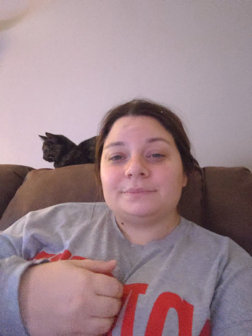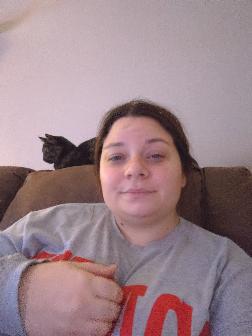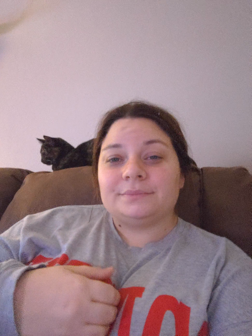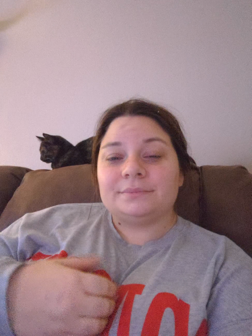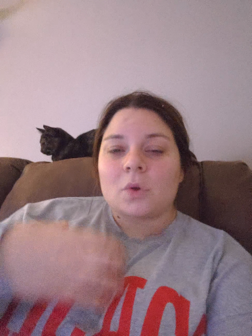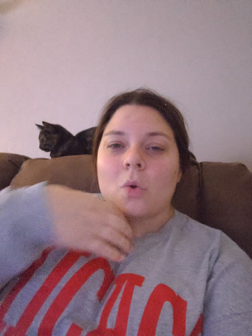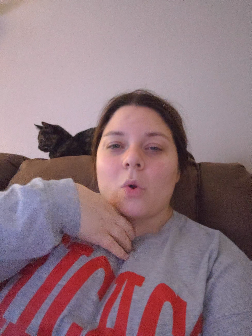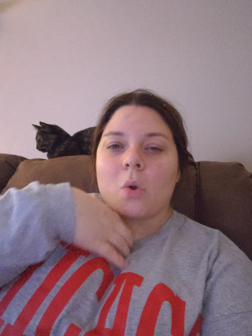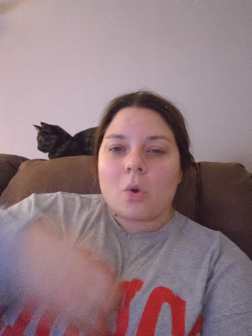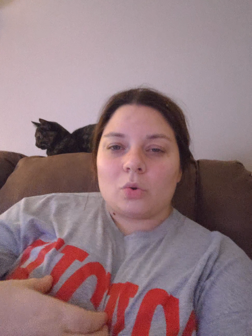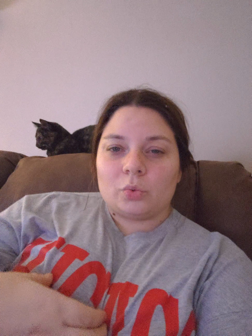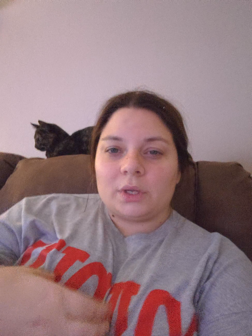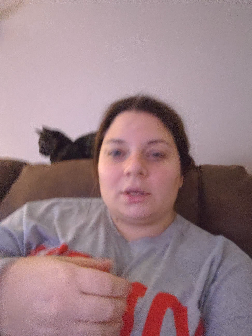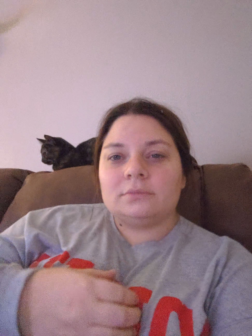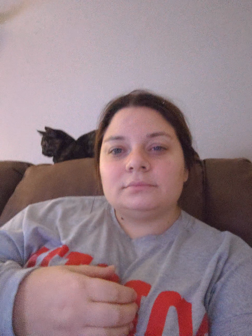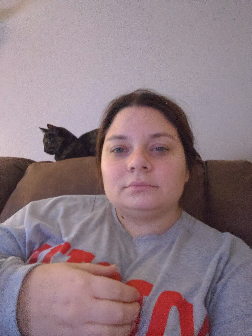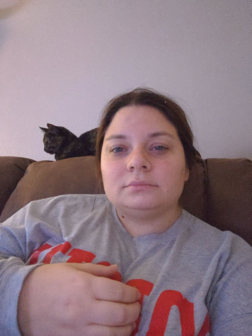hungry